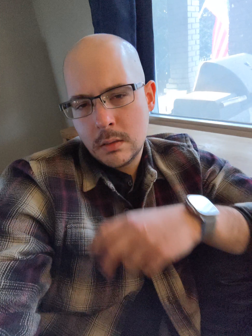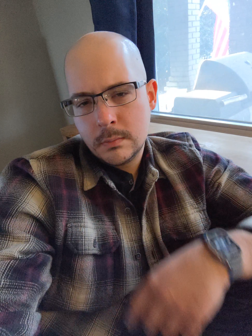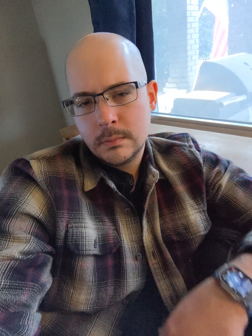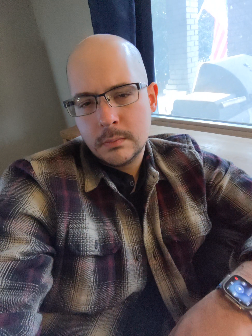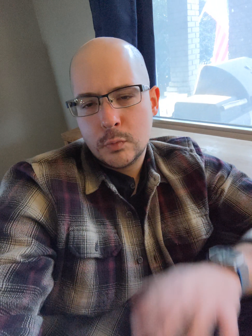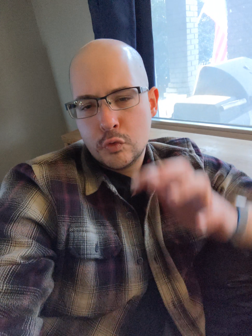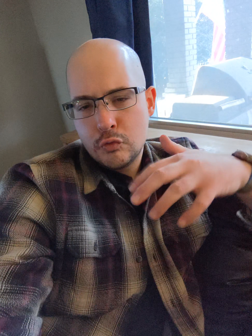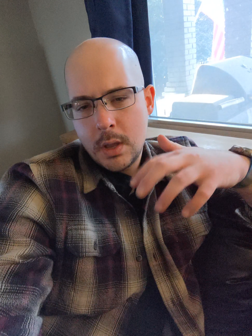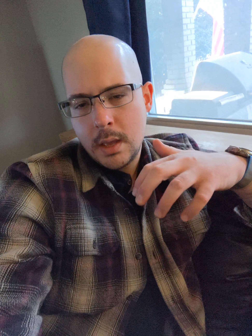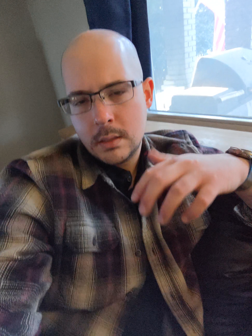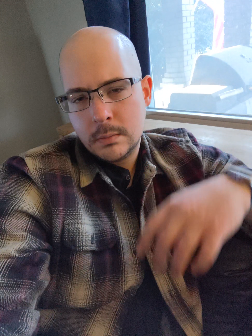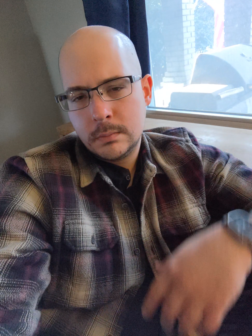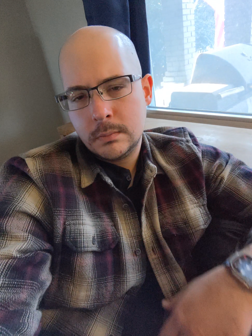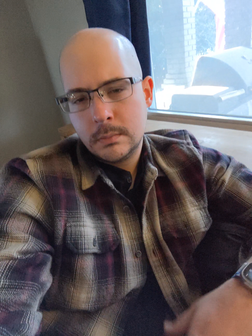rain